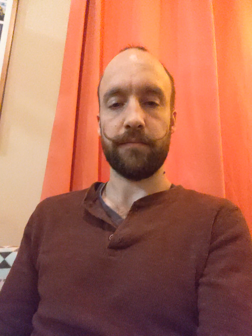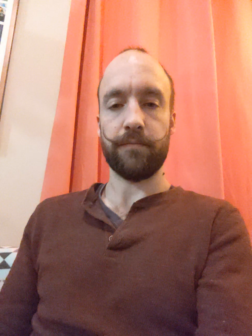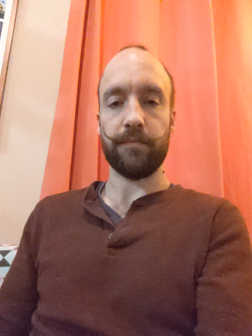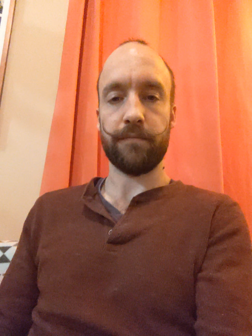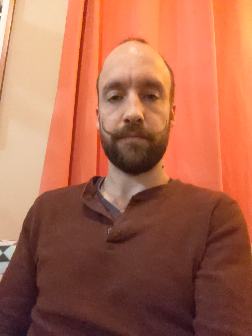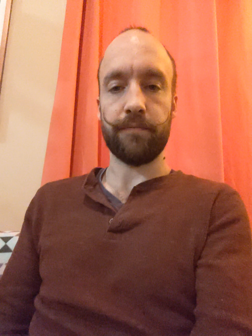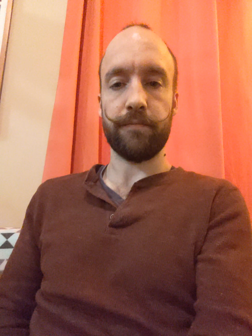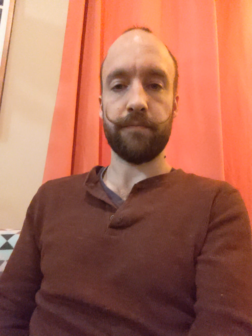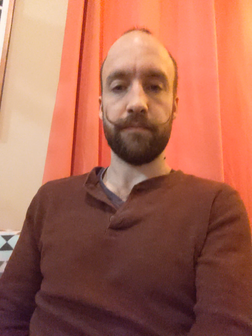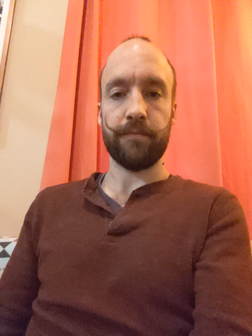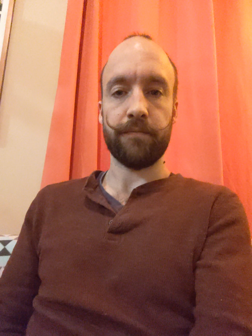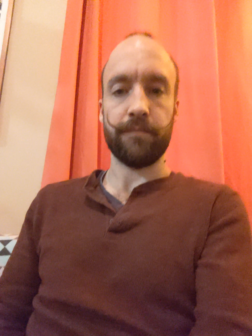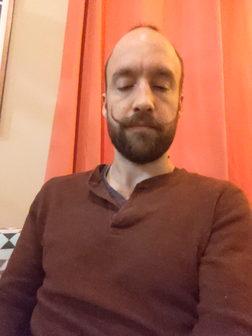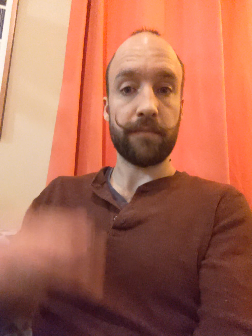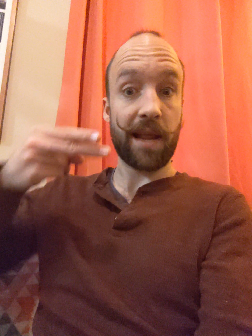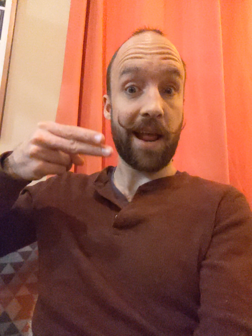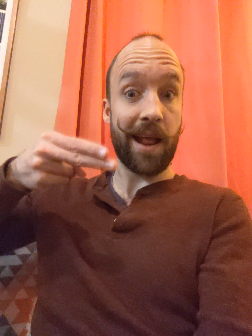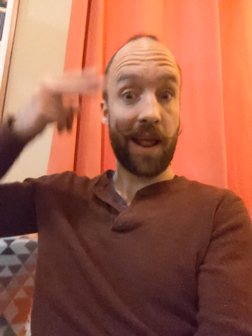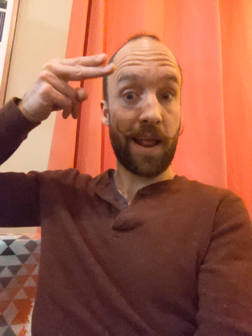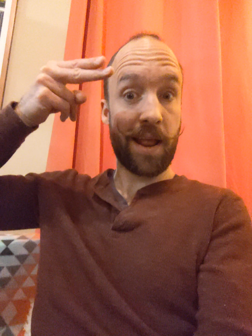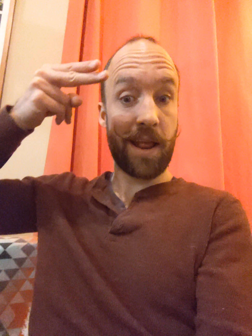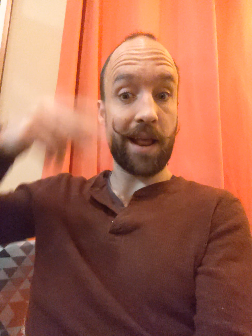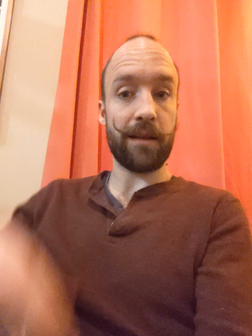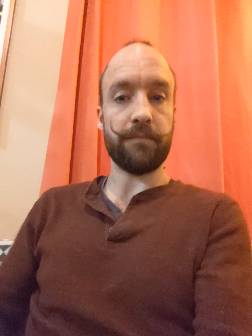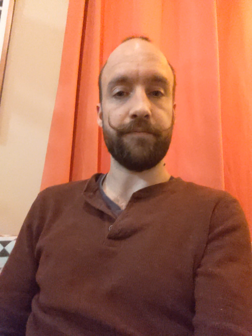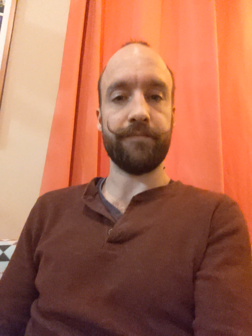high